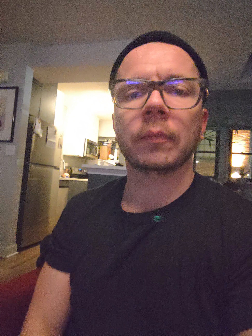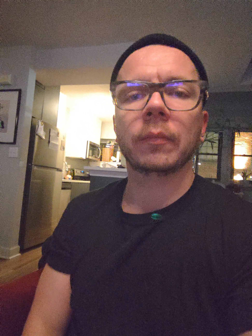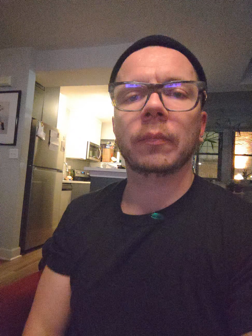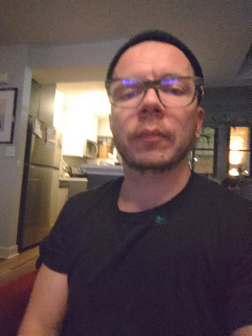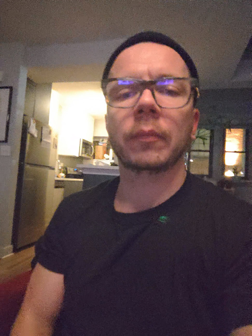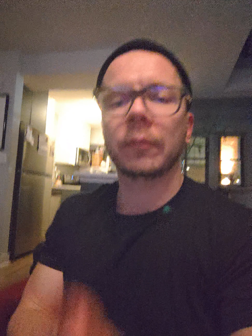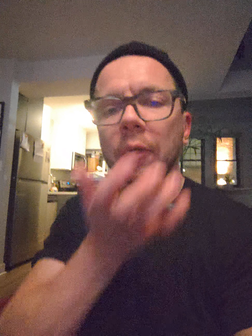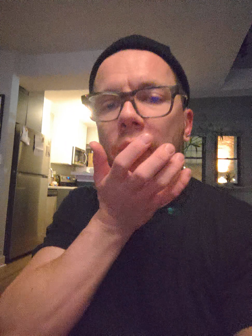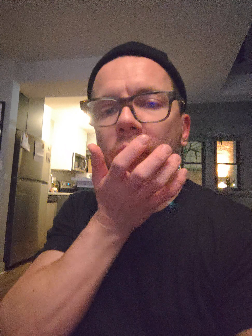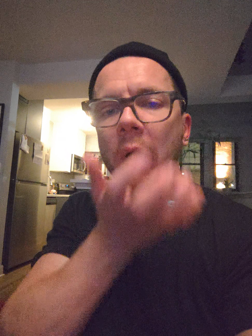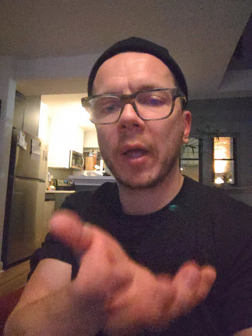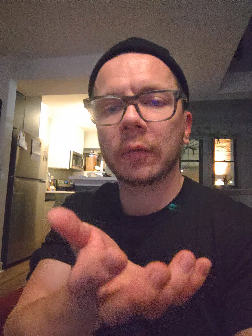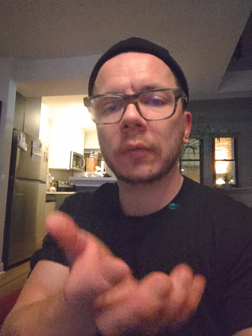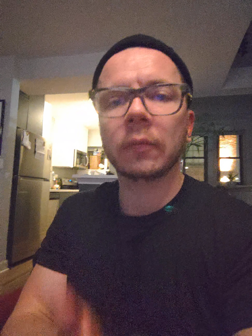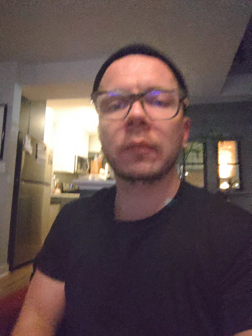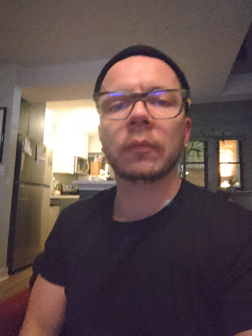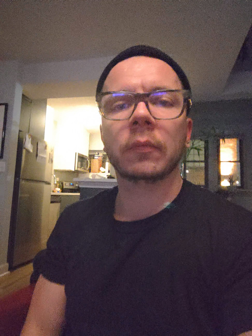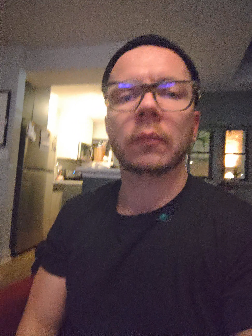grass